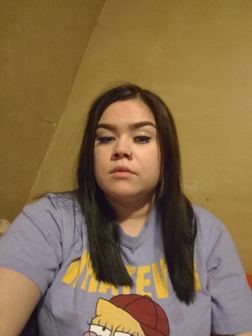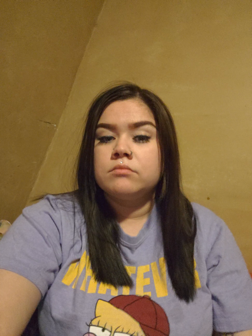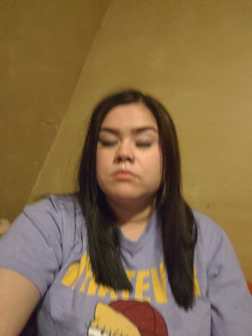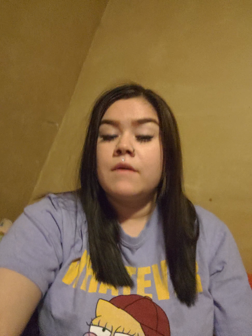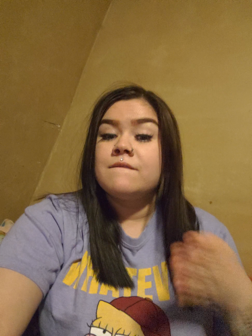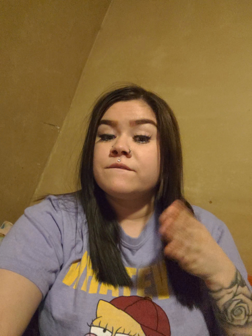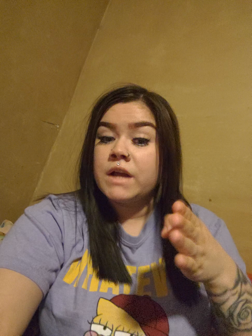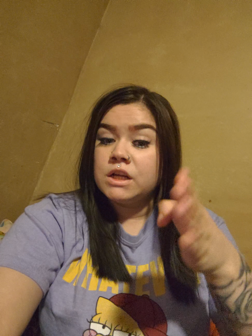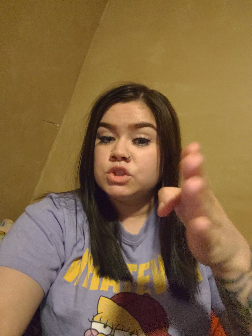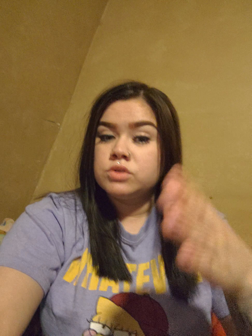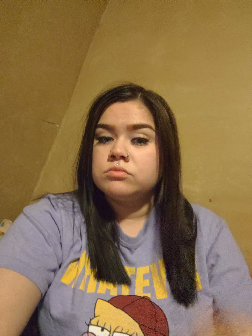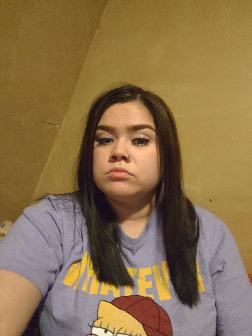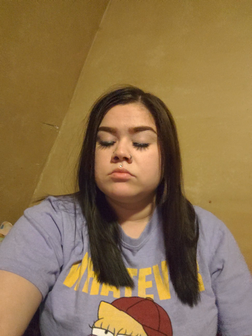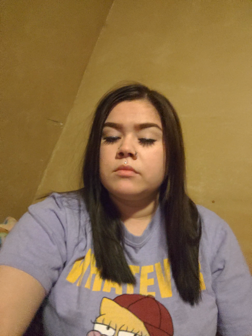fish